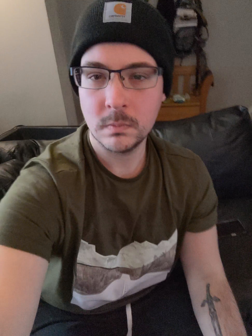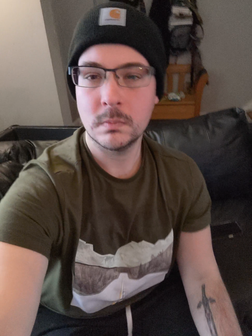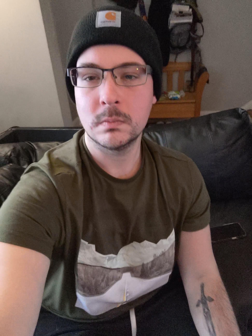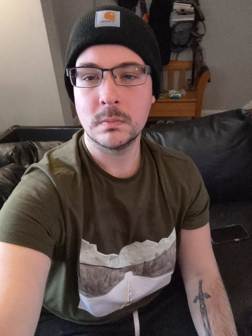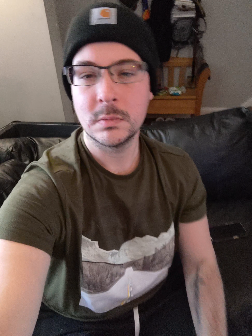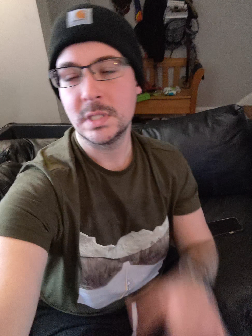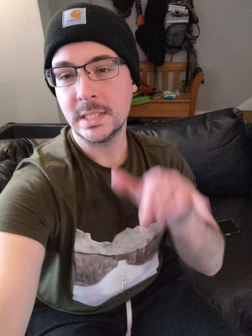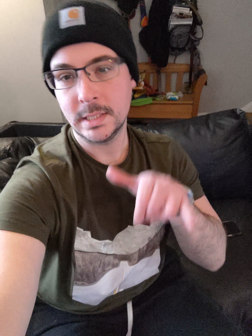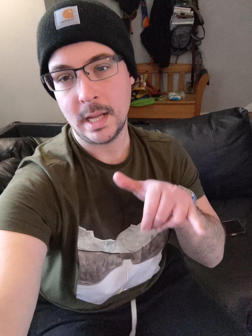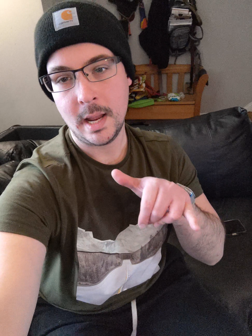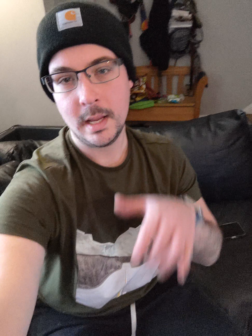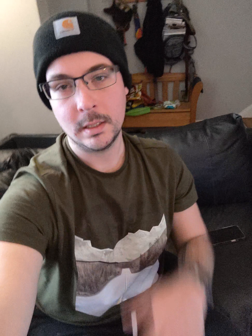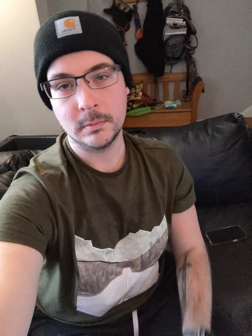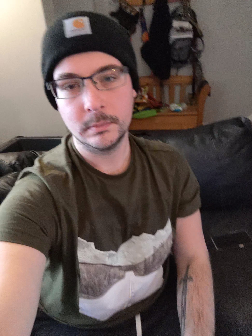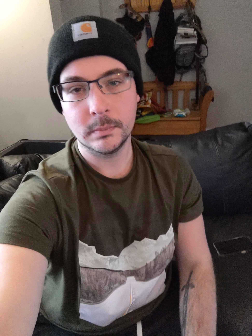stay